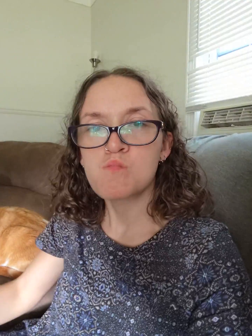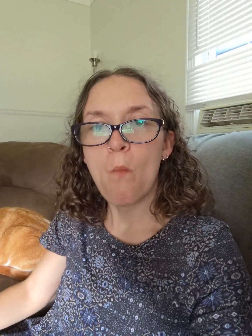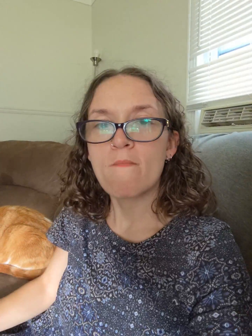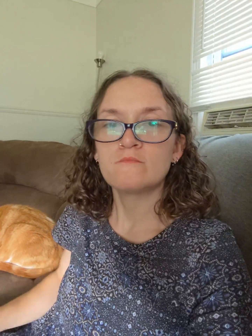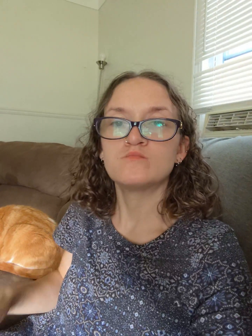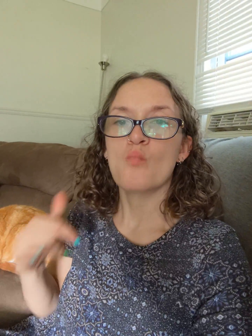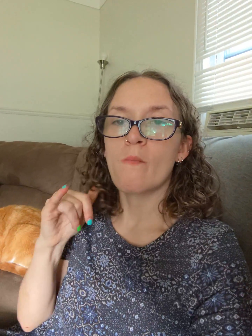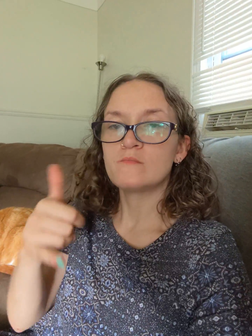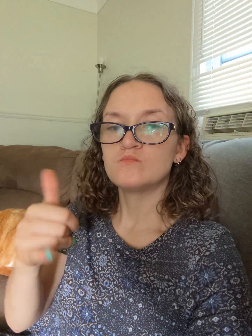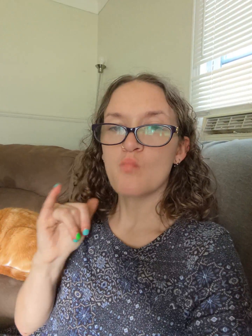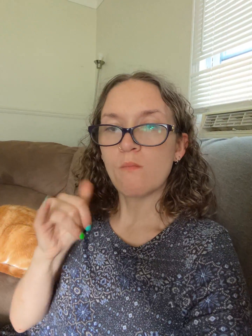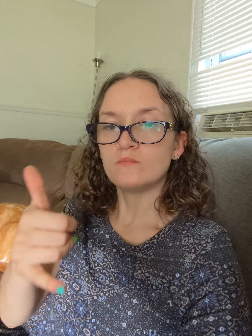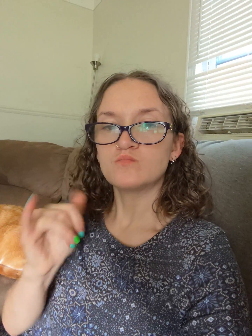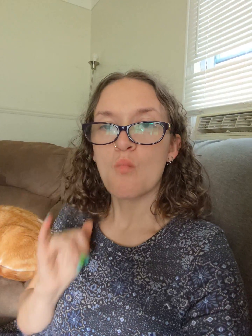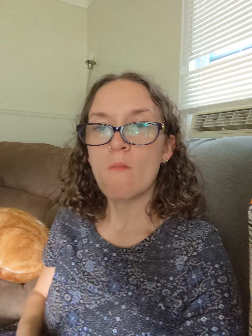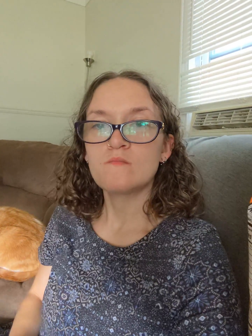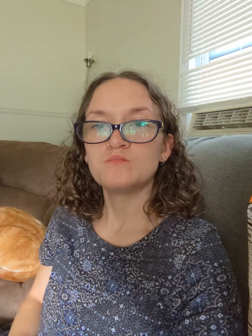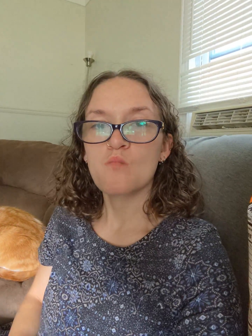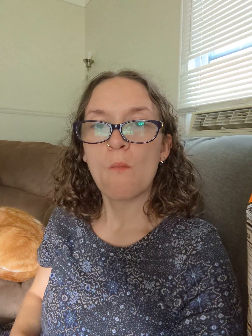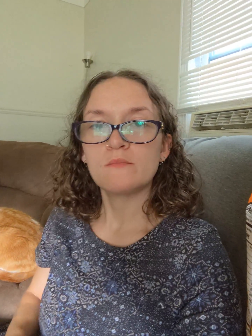rocking chair